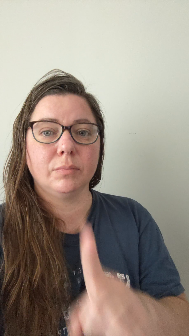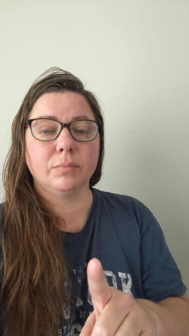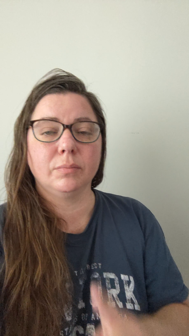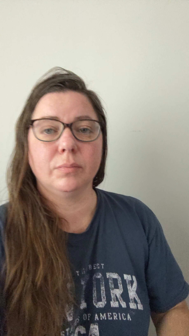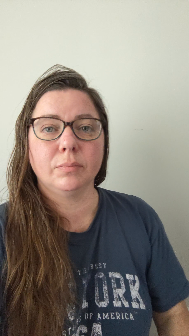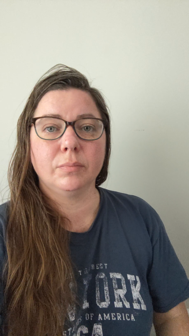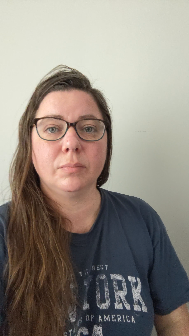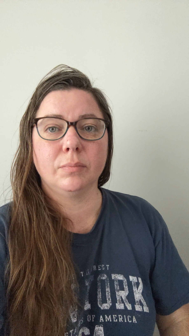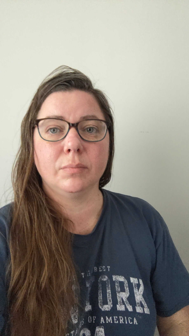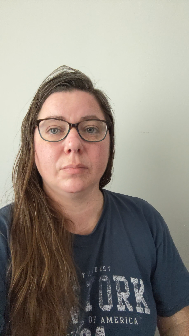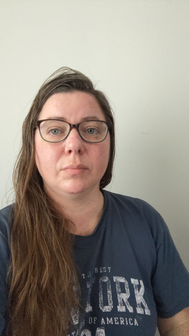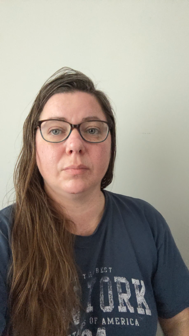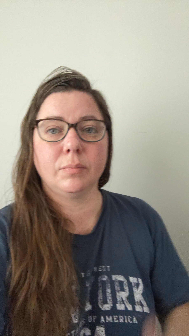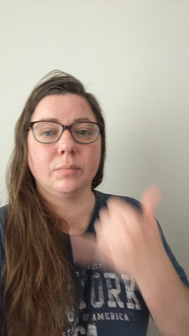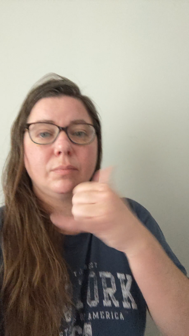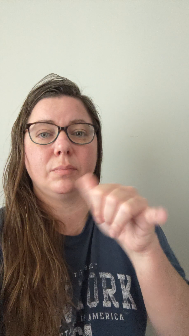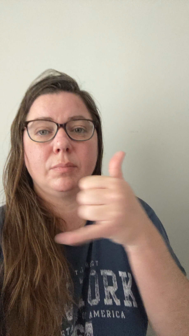play